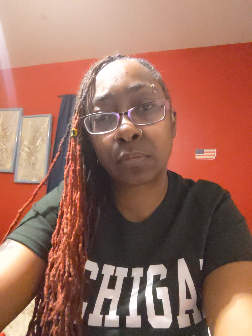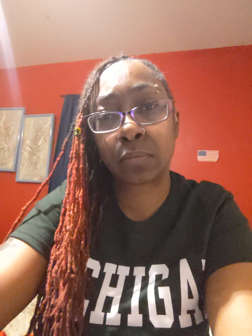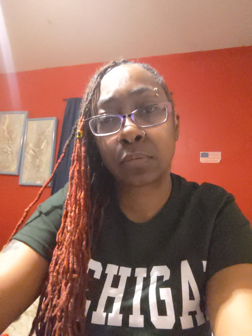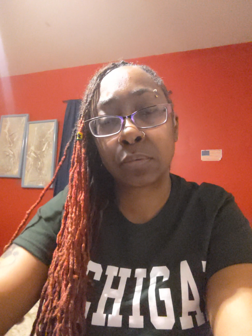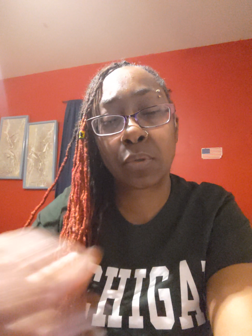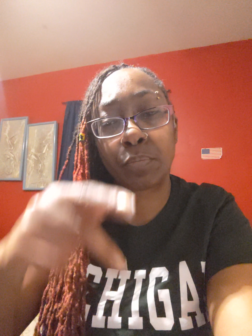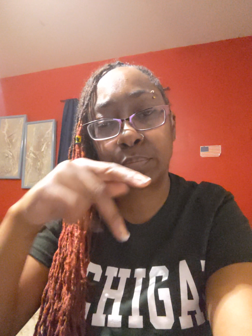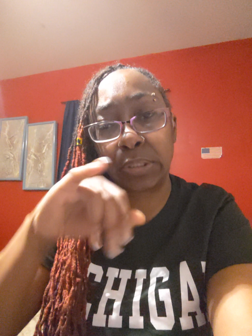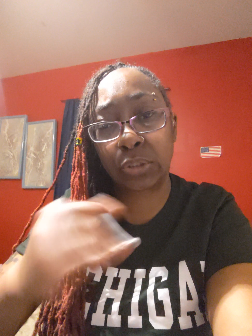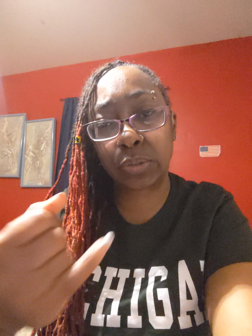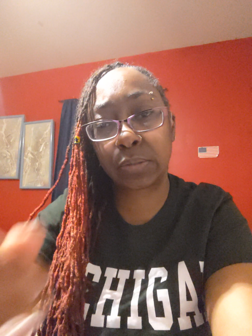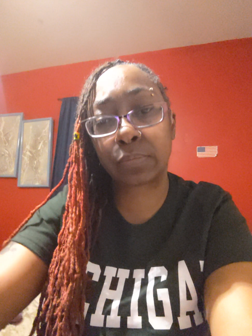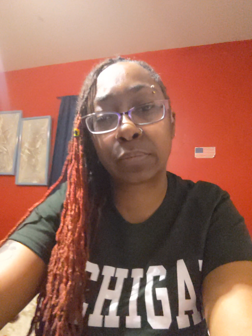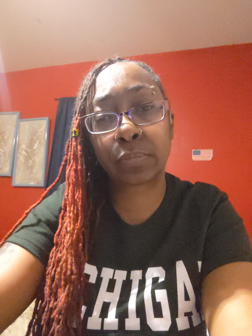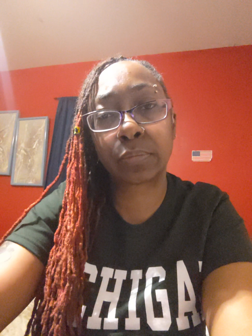pajamas